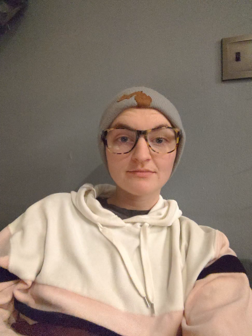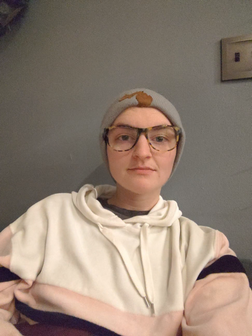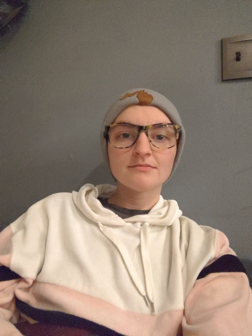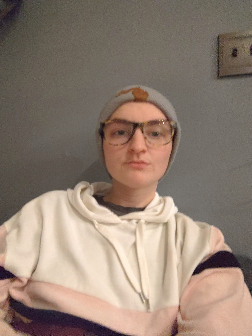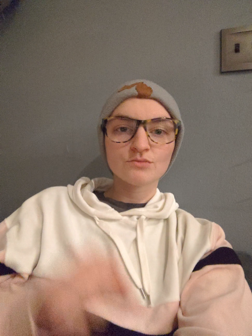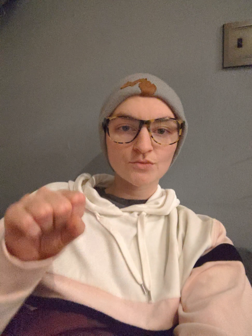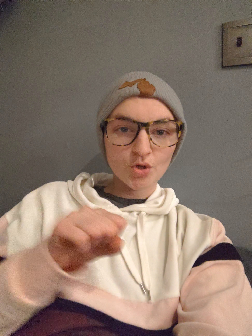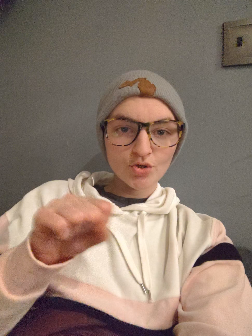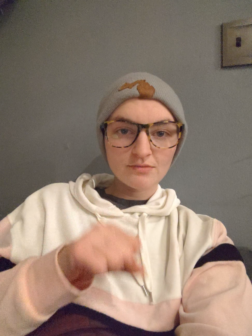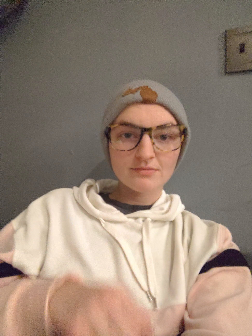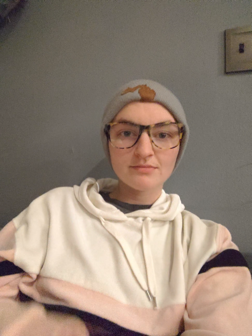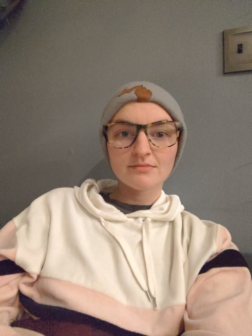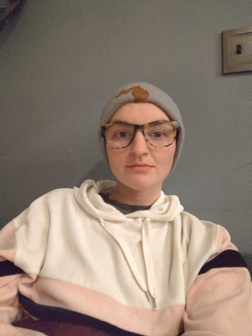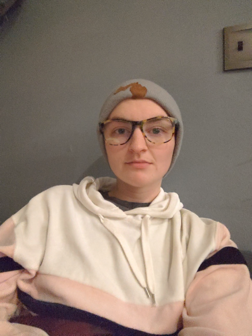shoe